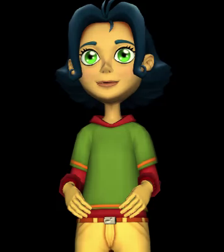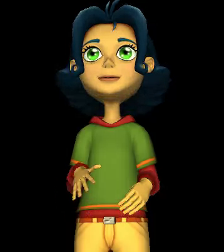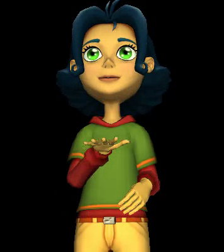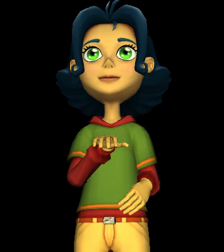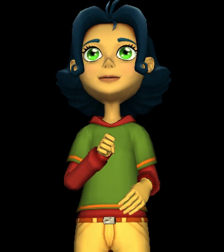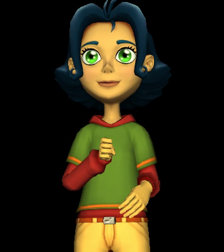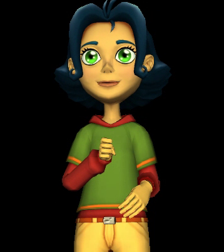يأخذ